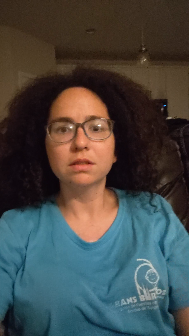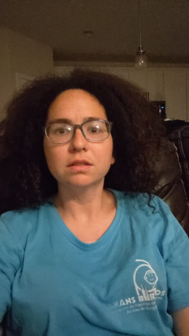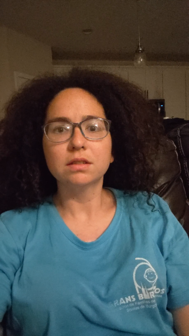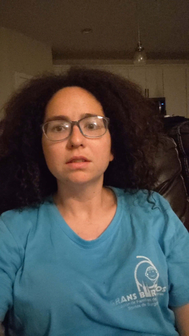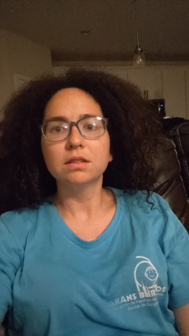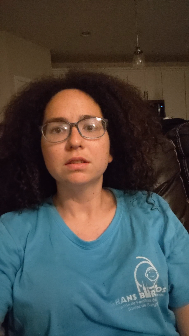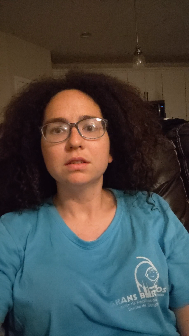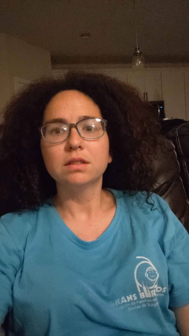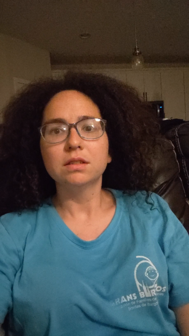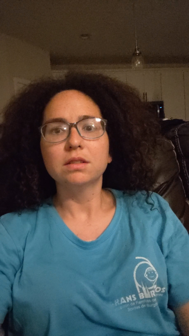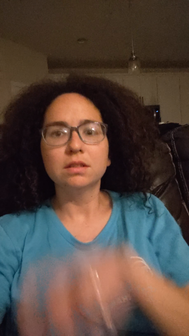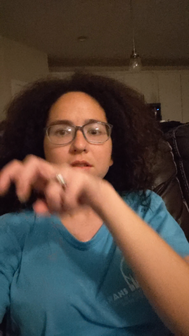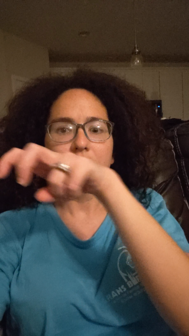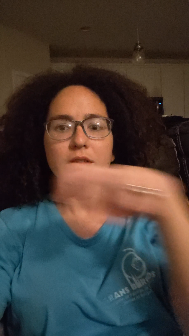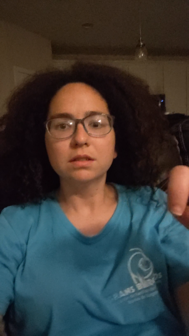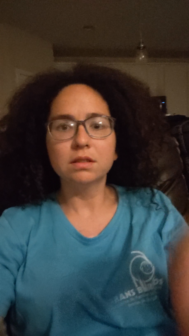couch